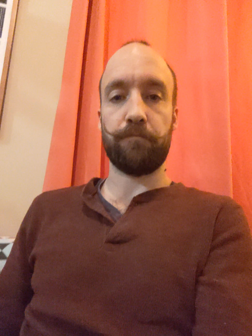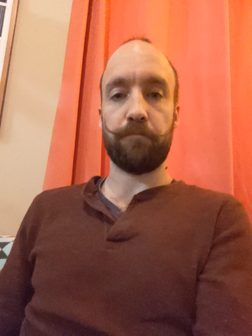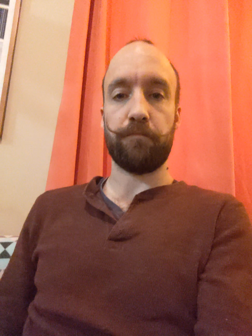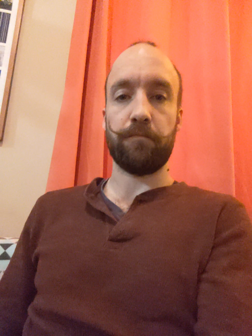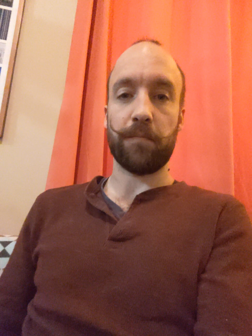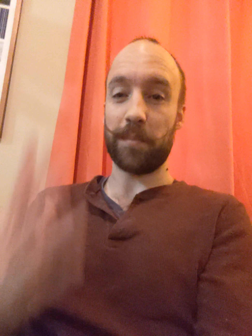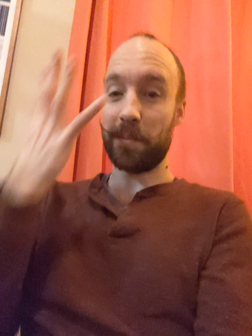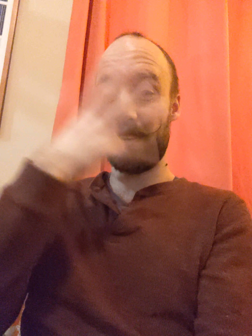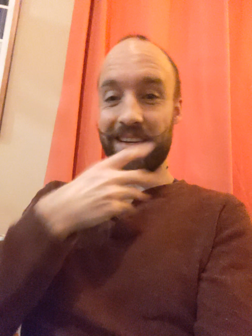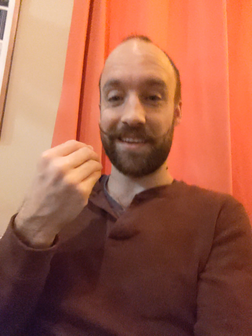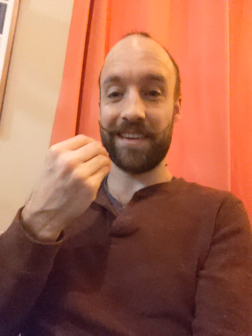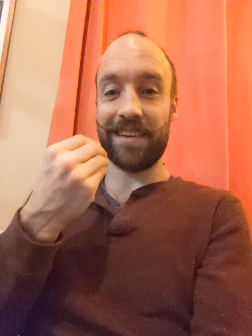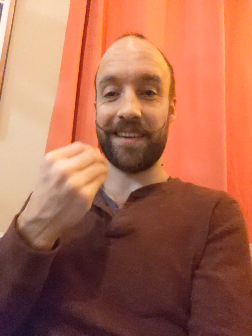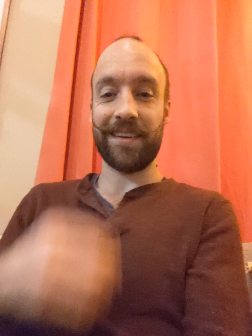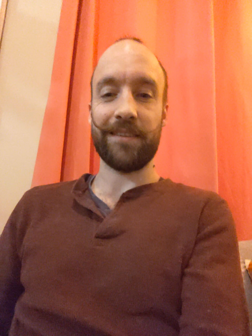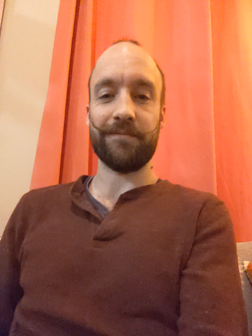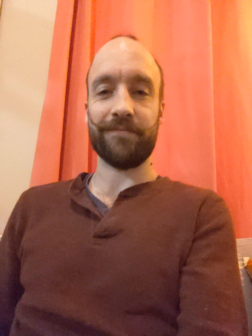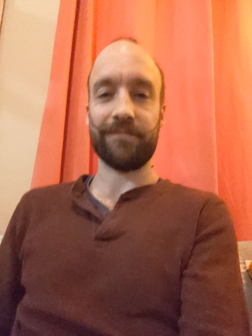pretty